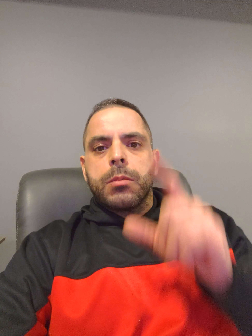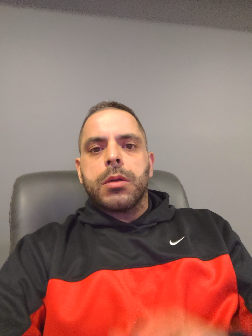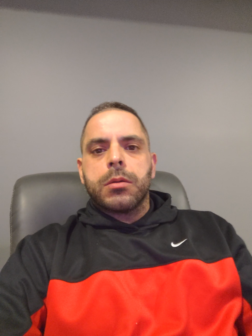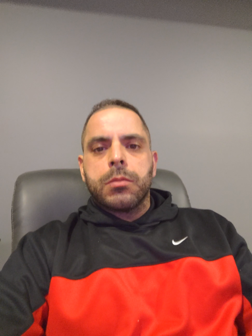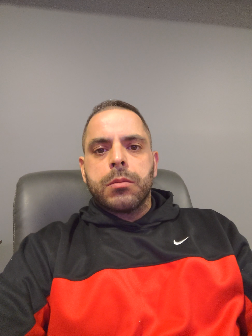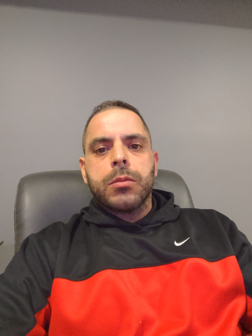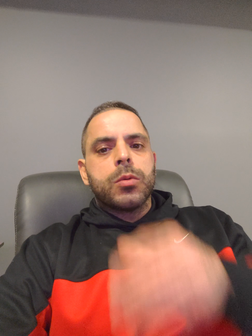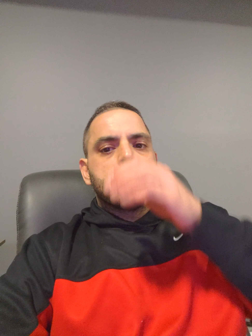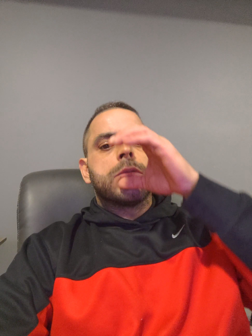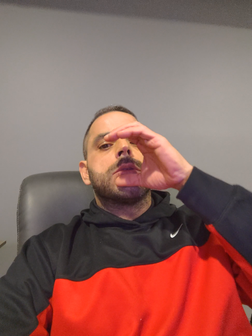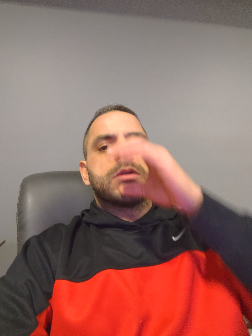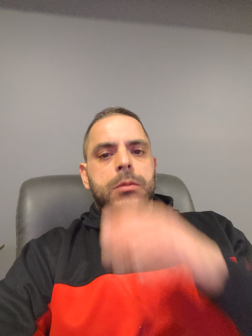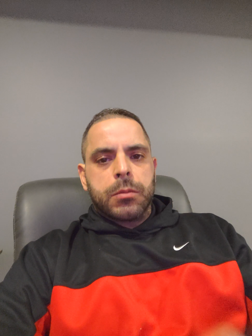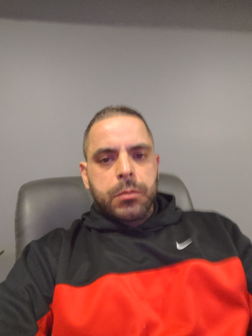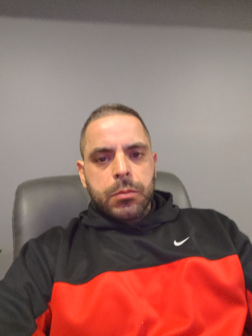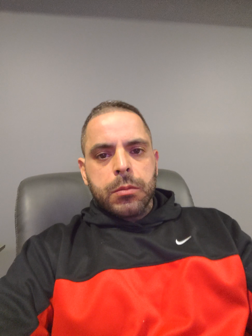drink